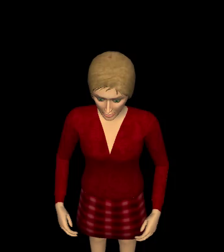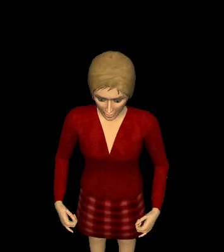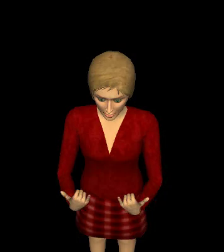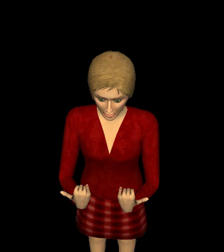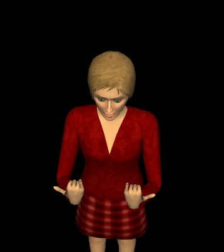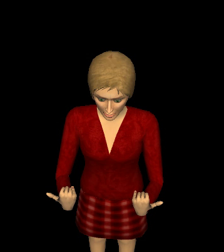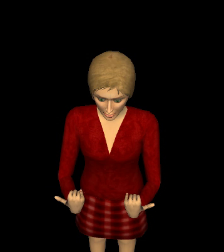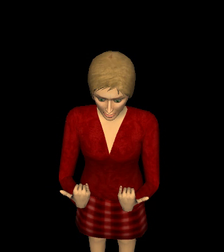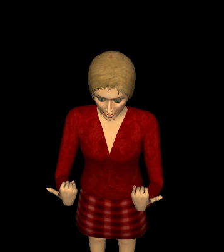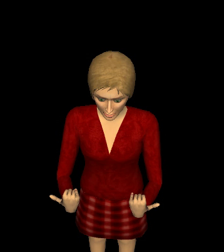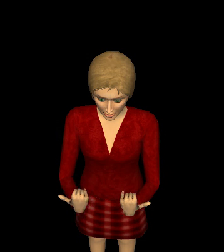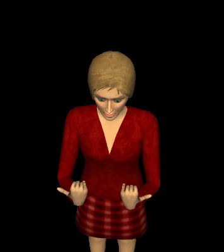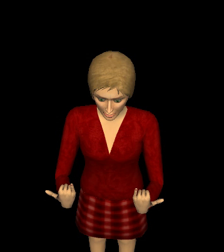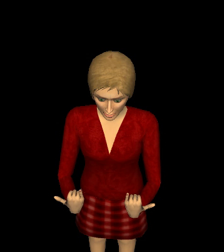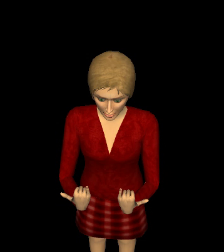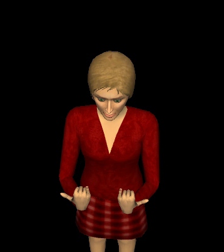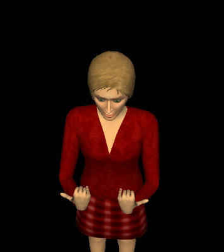يلعب